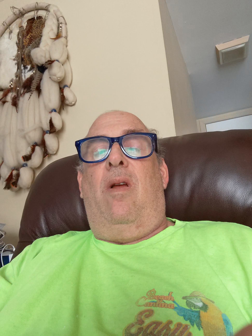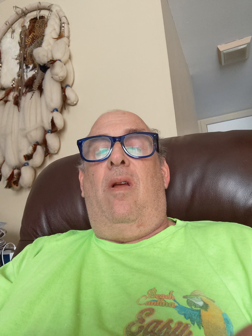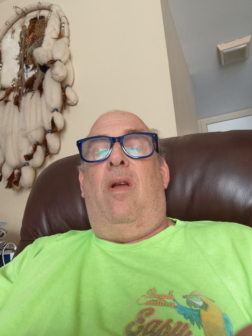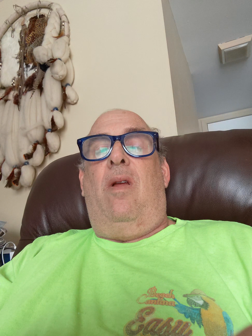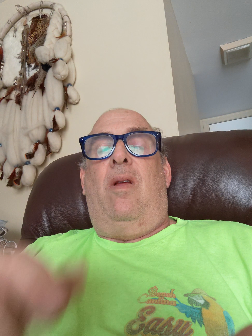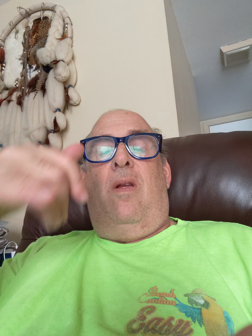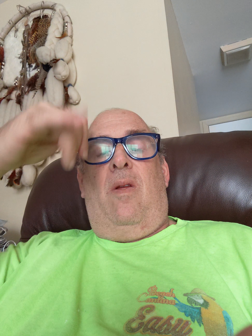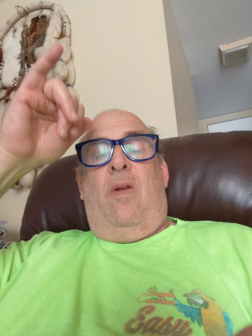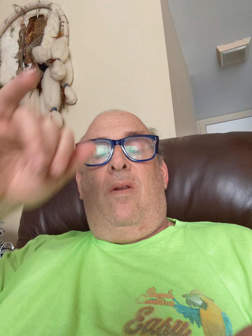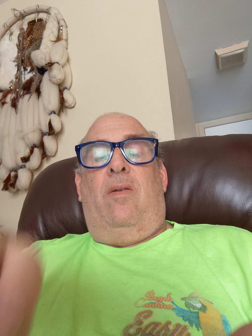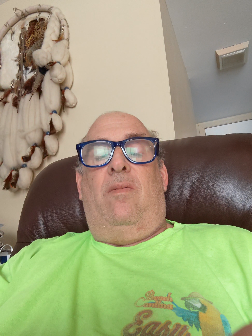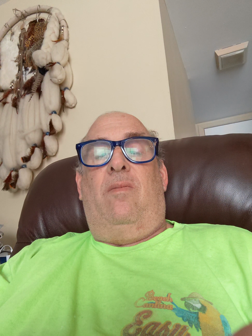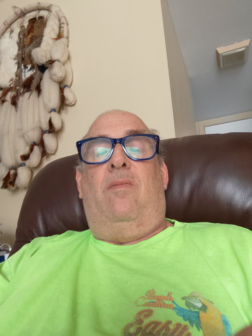cow